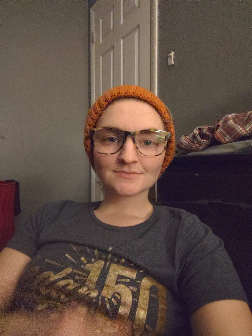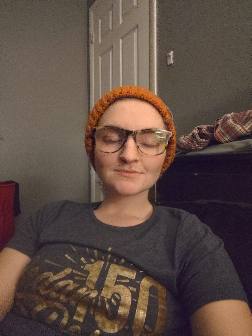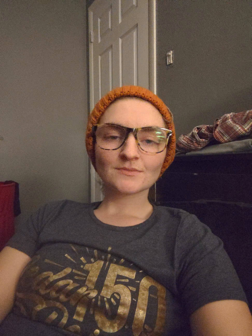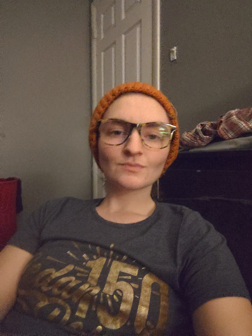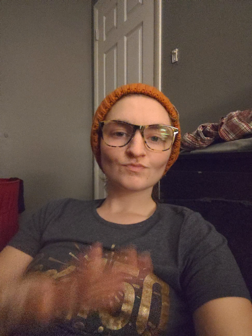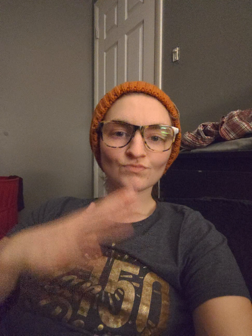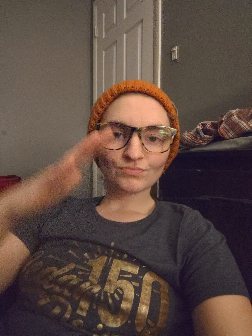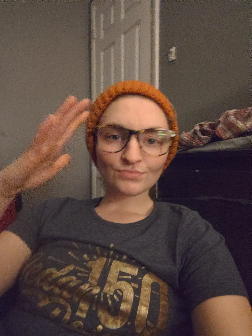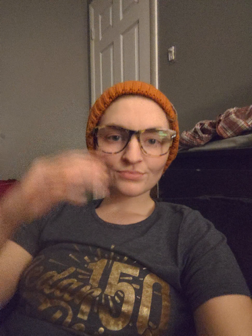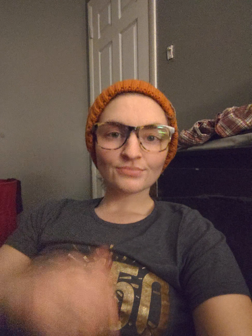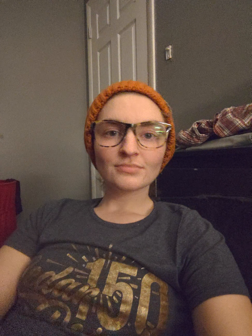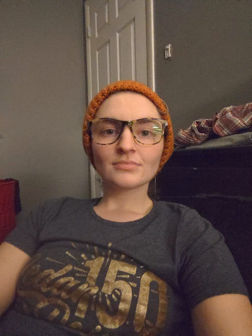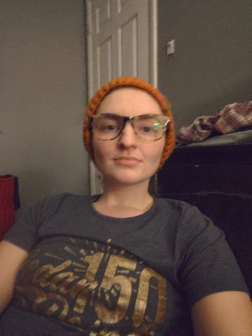helicopter